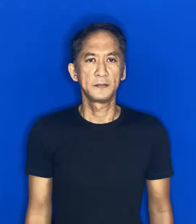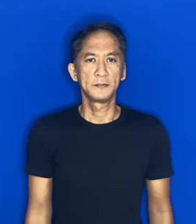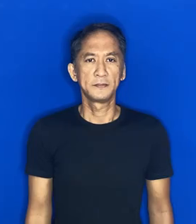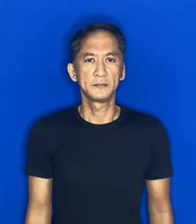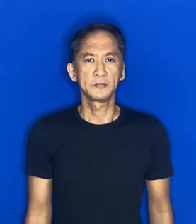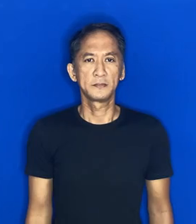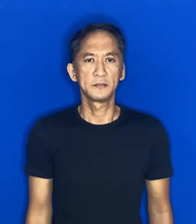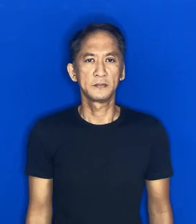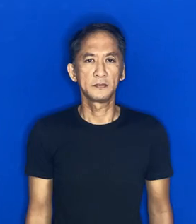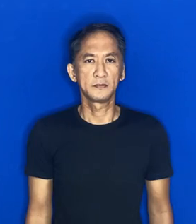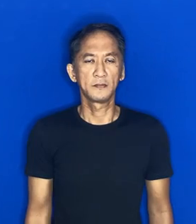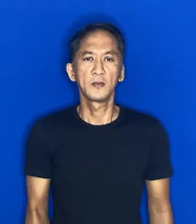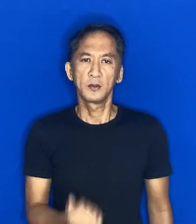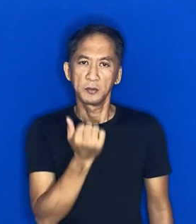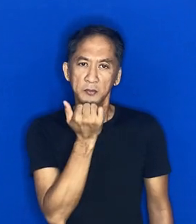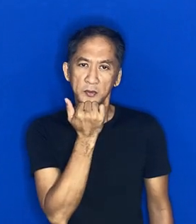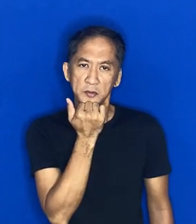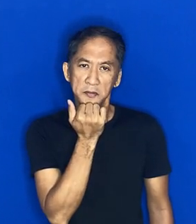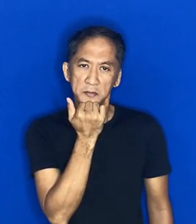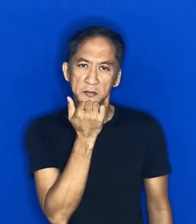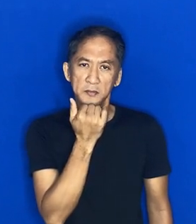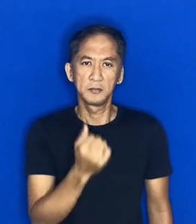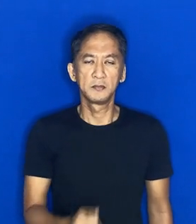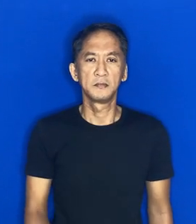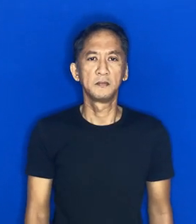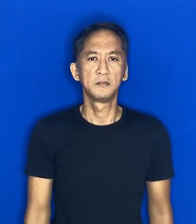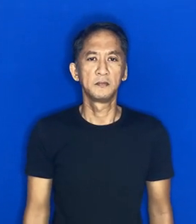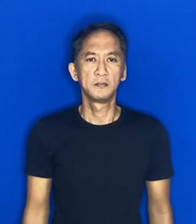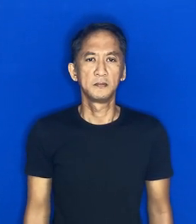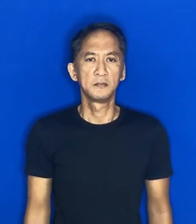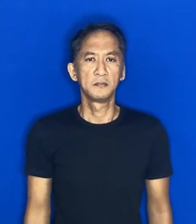wrong